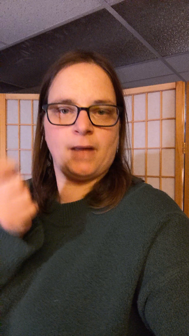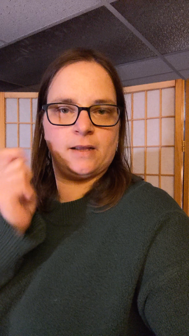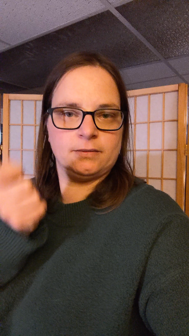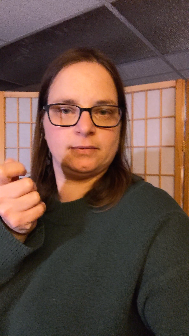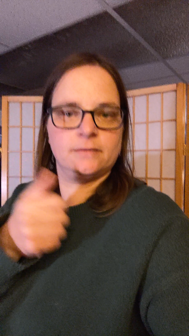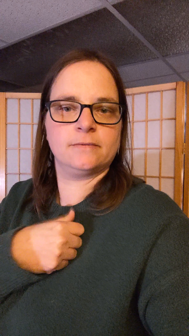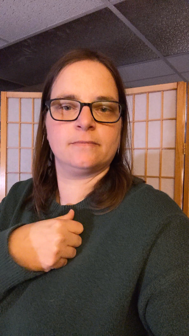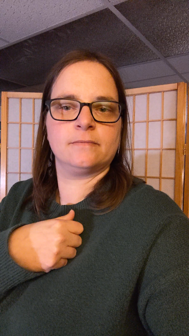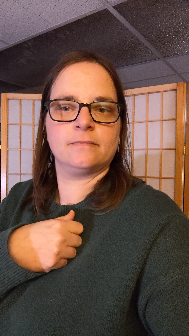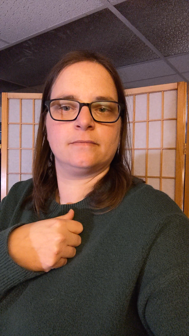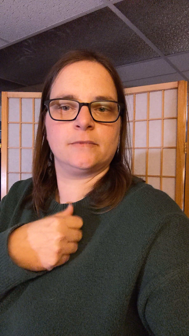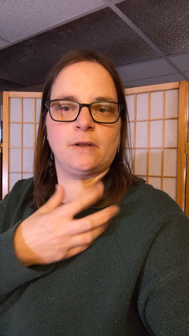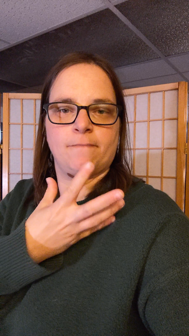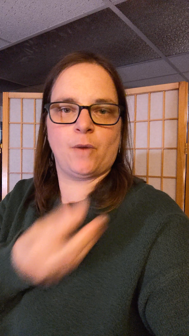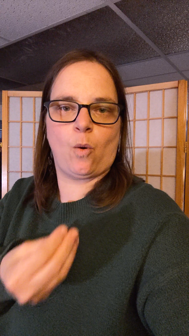poor